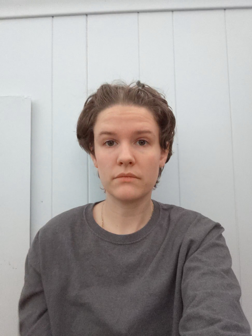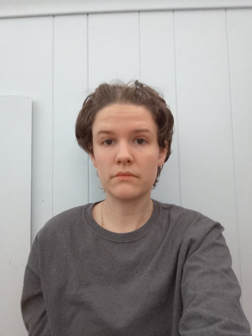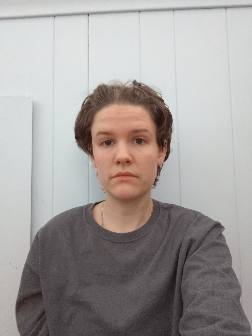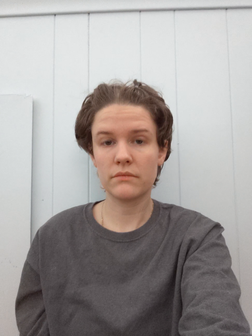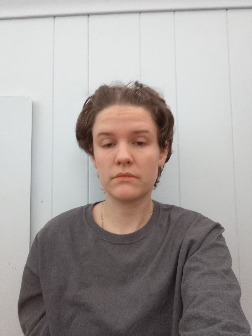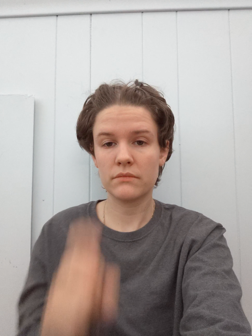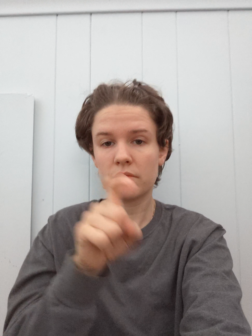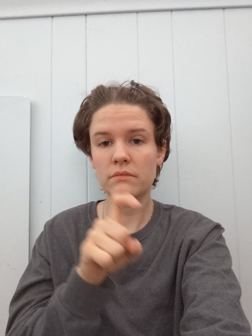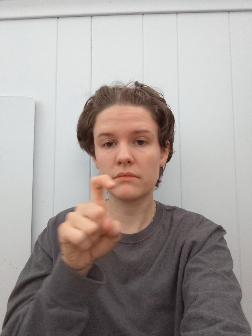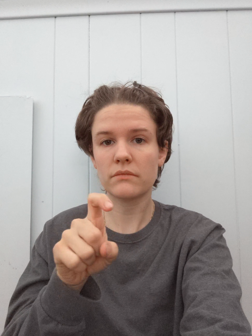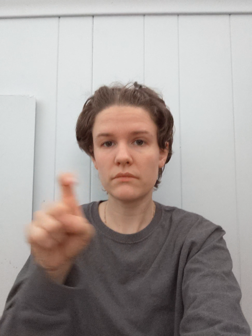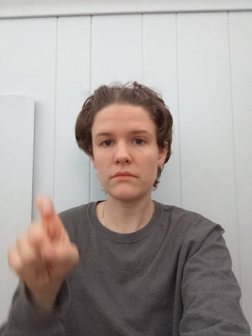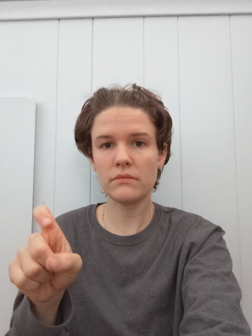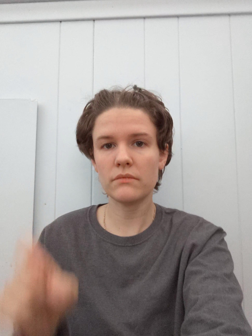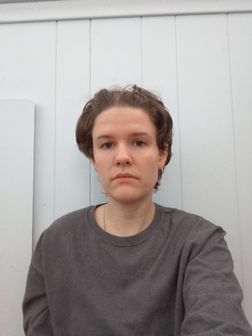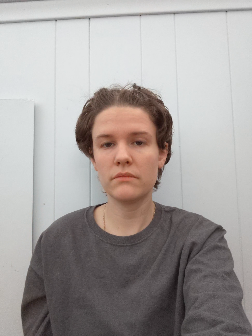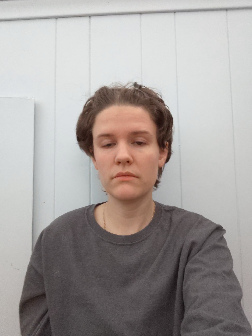closet